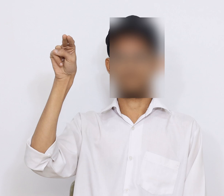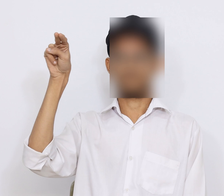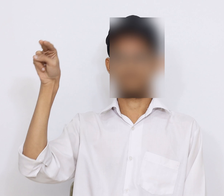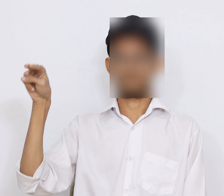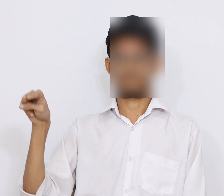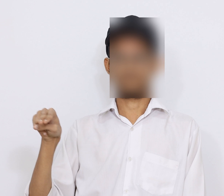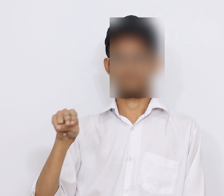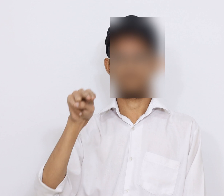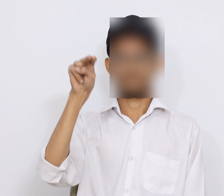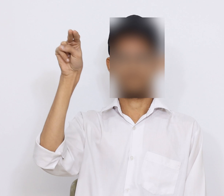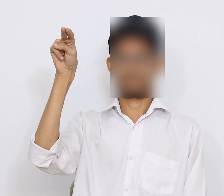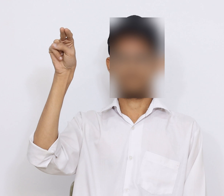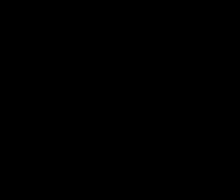ہ